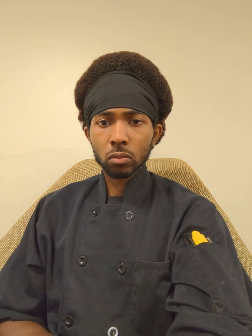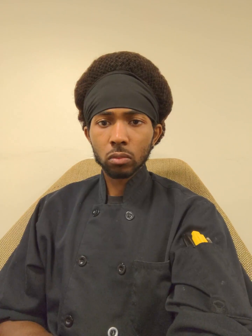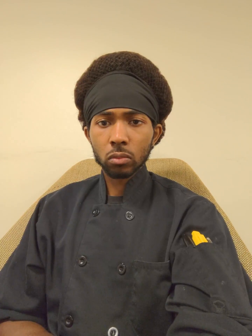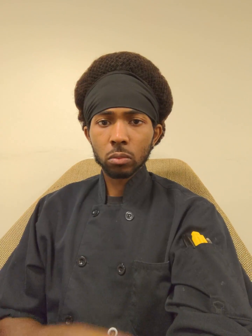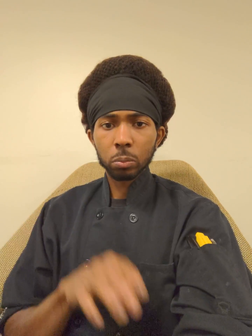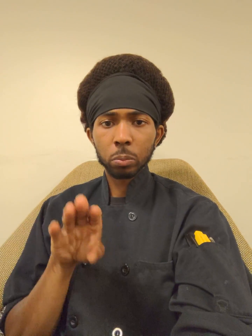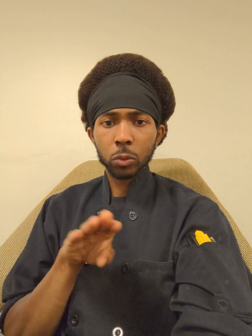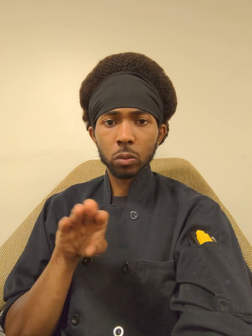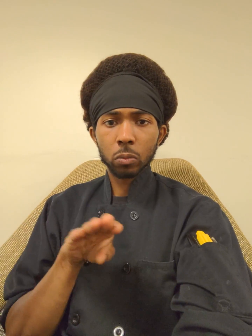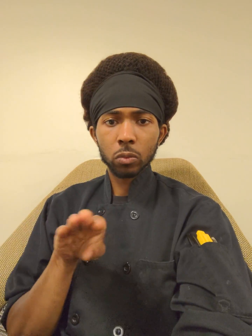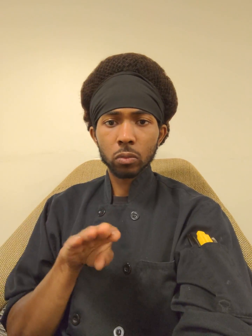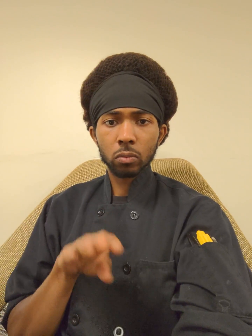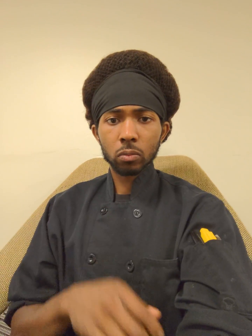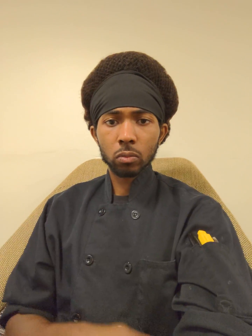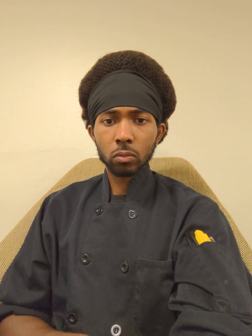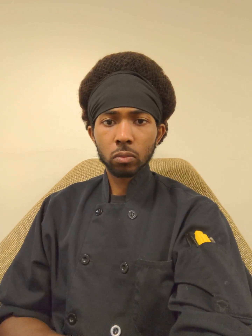boots